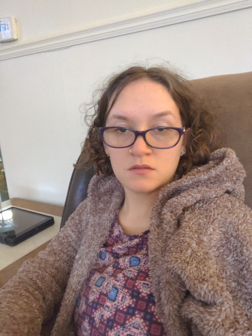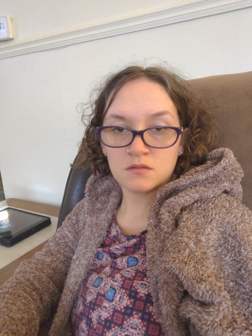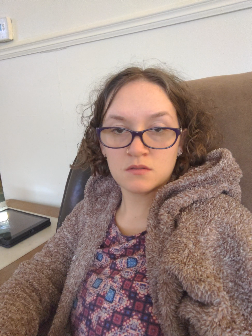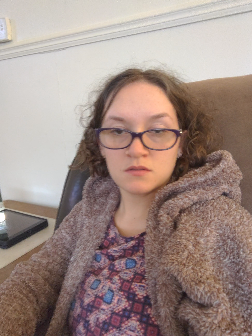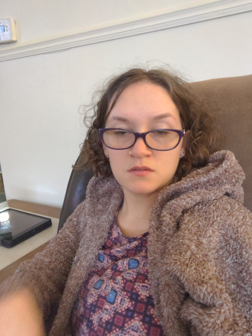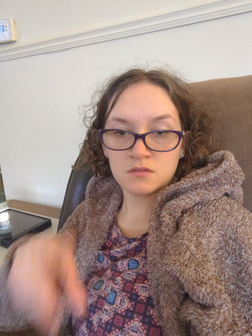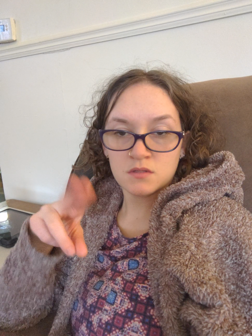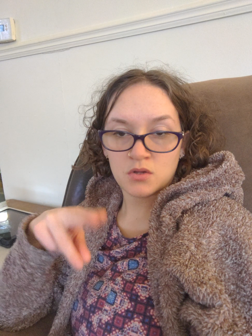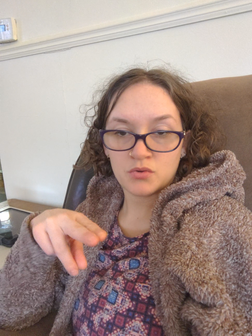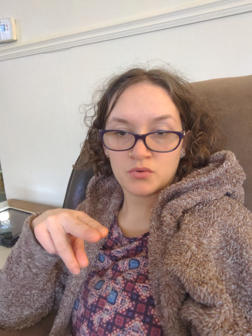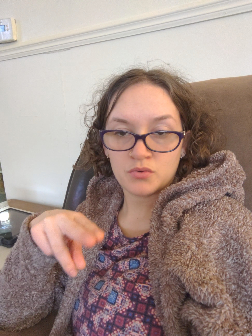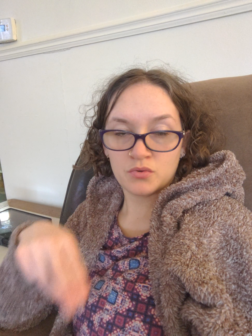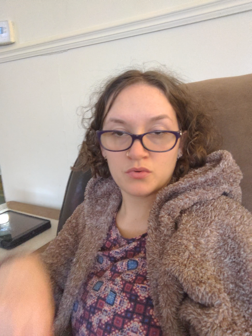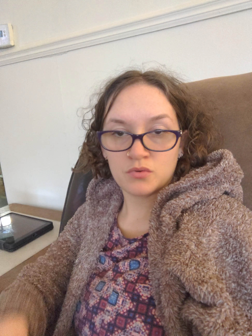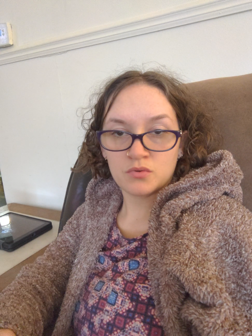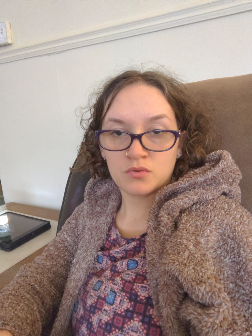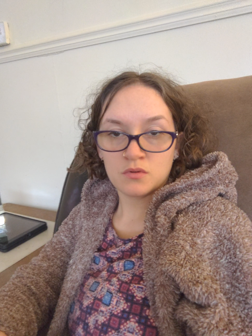chair